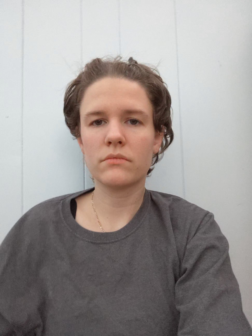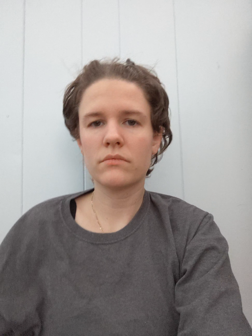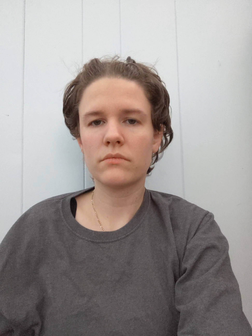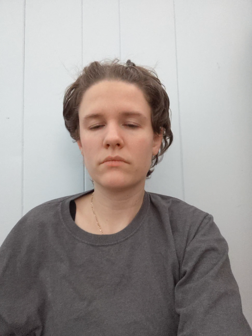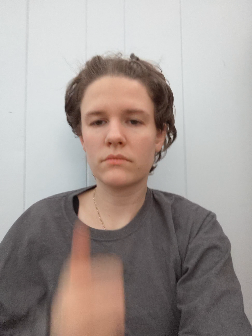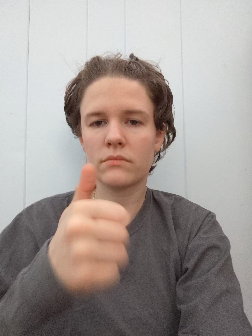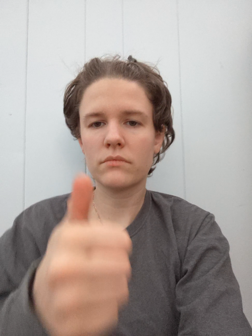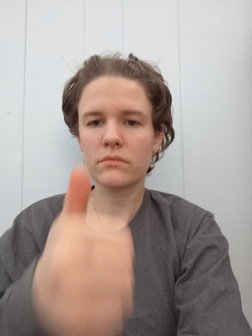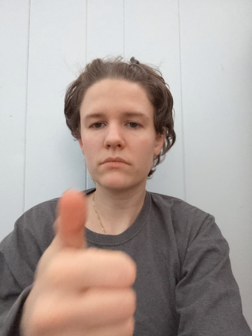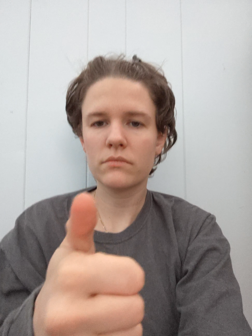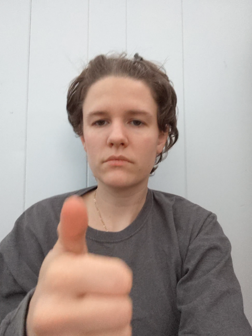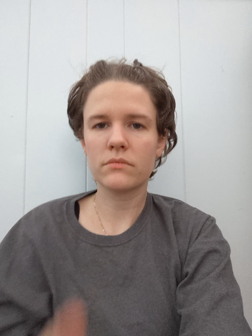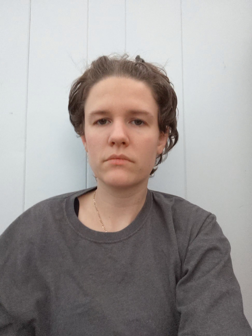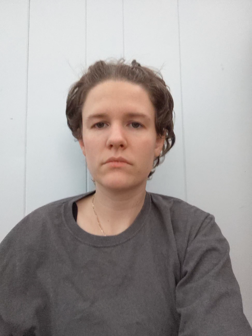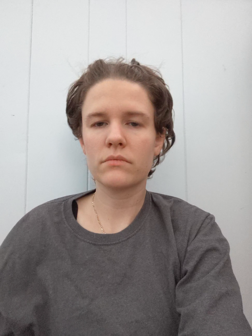yourself